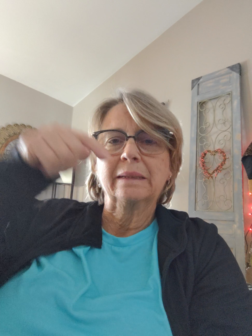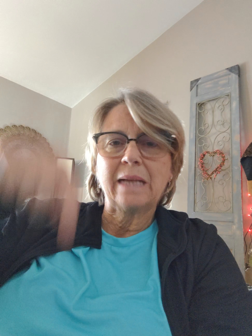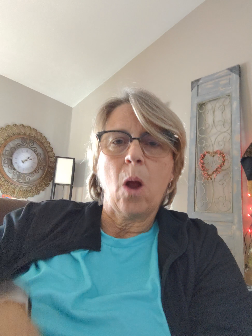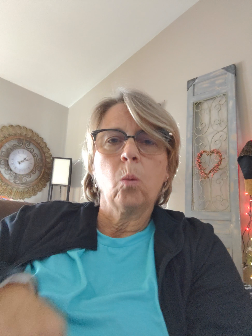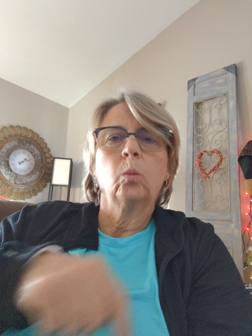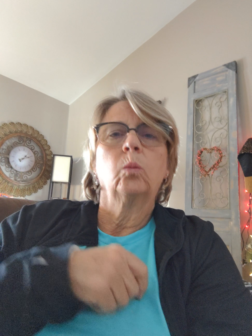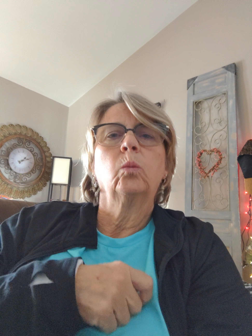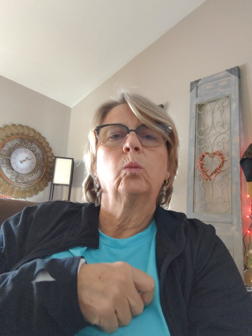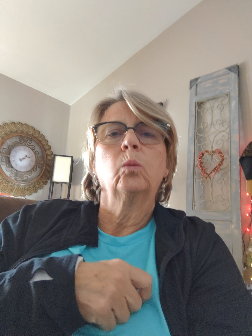down